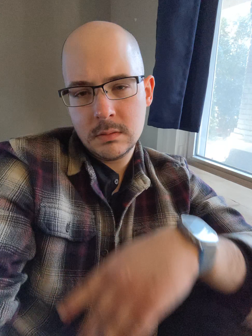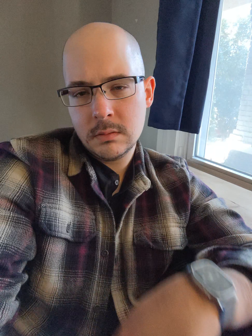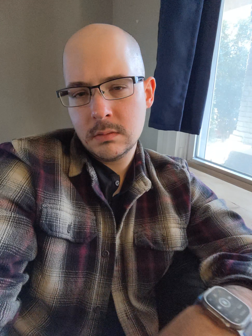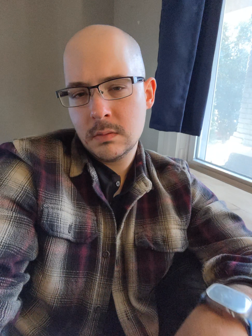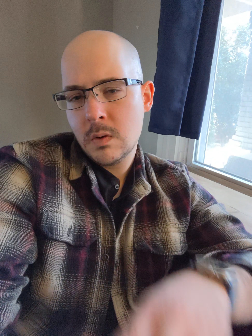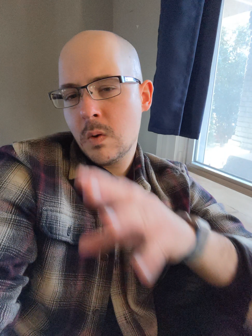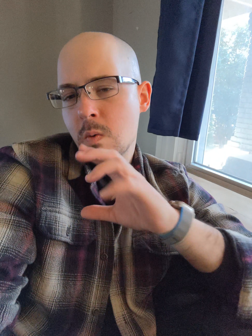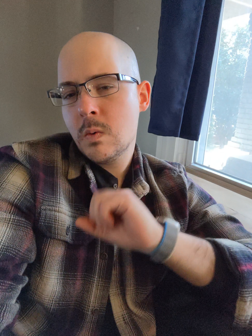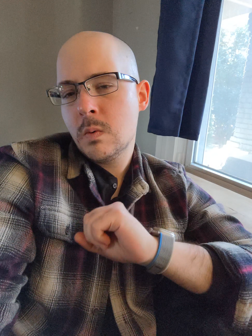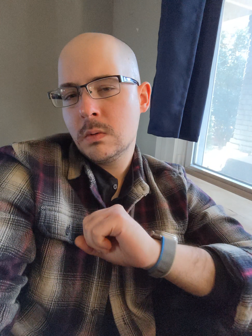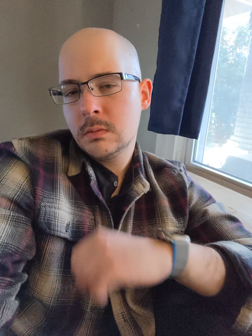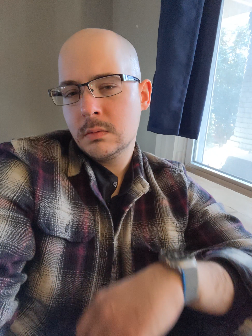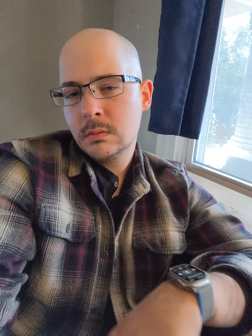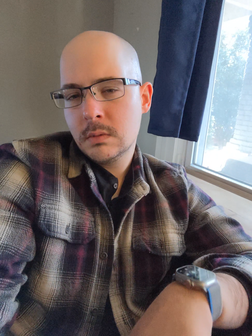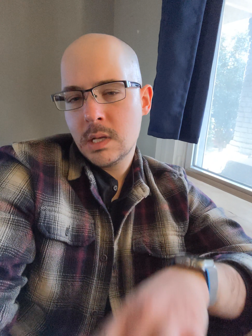old